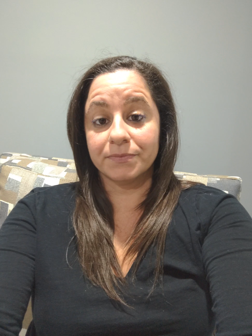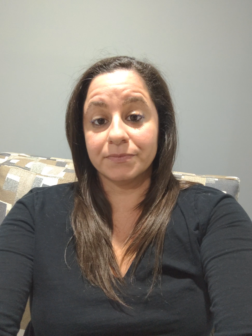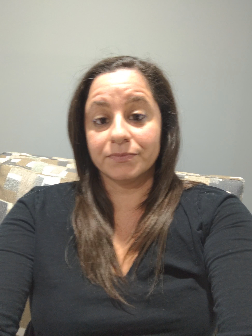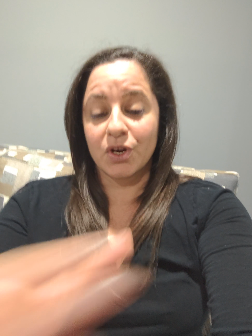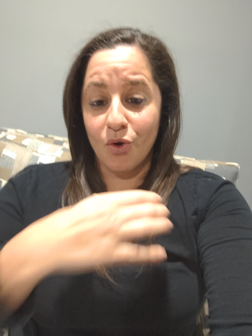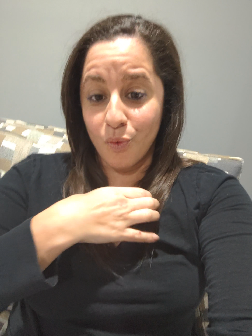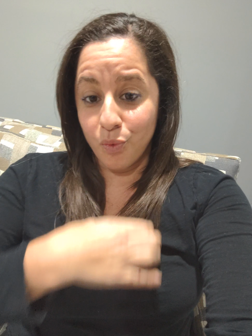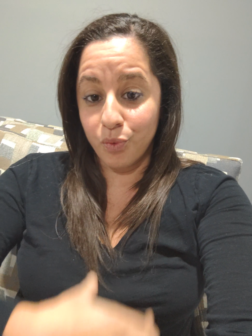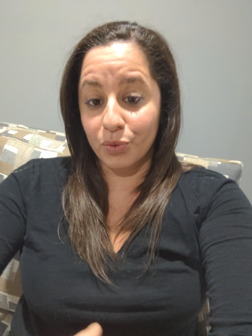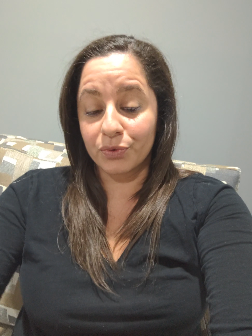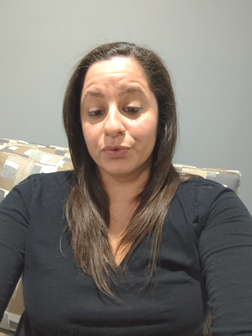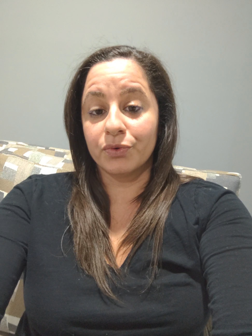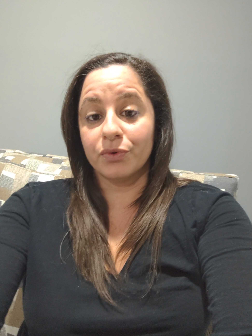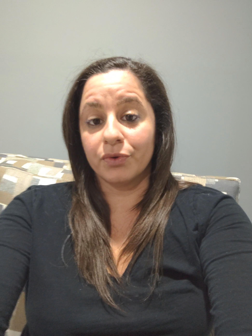hungry